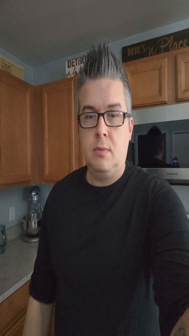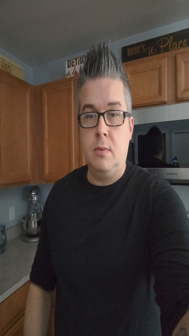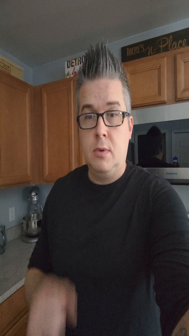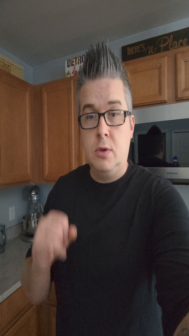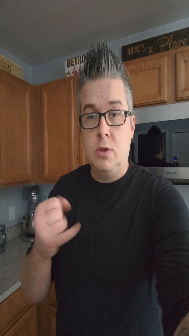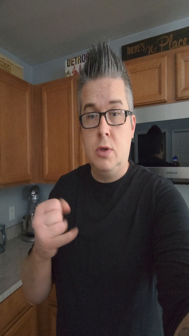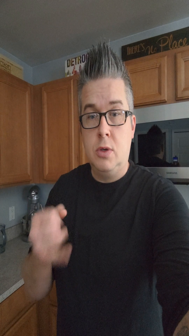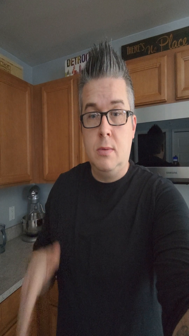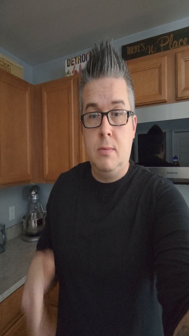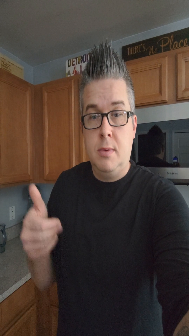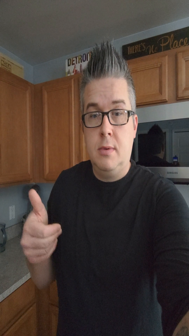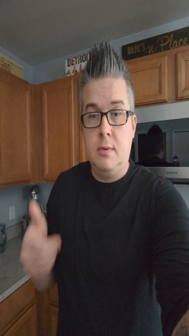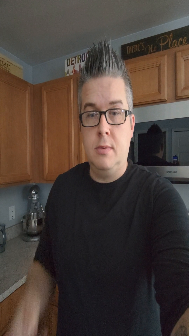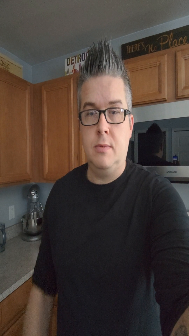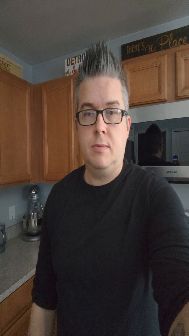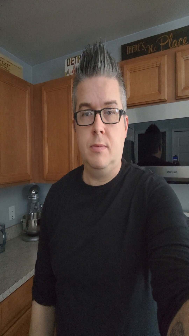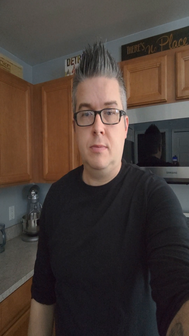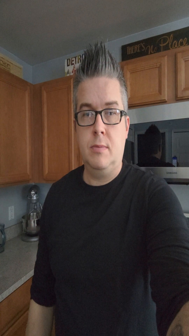jeans